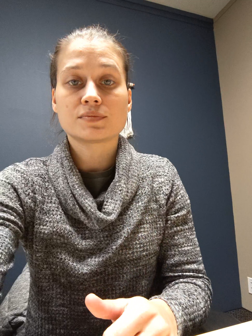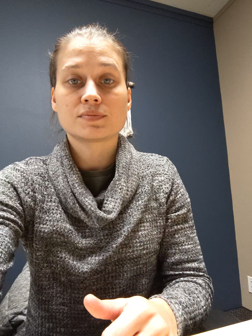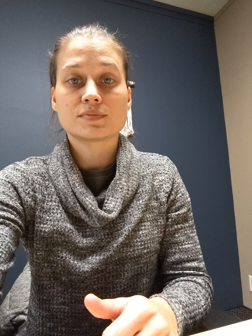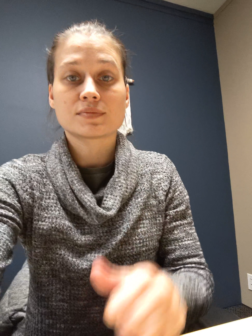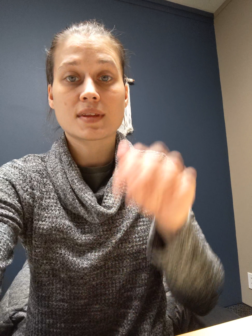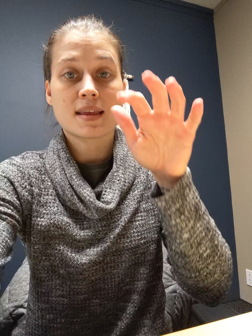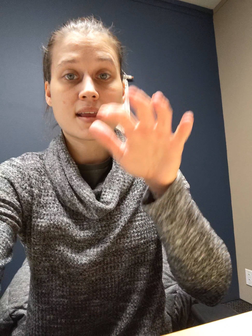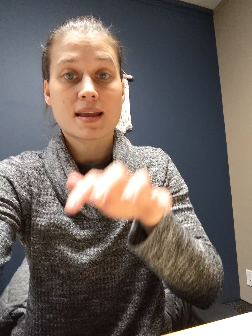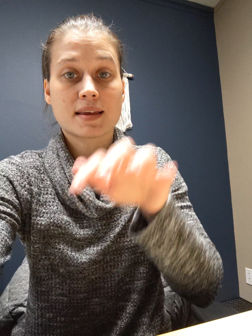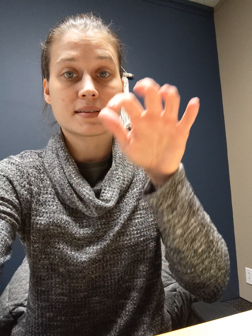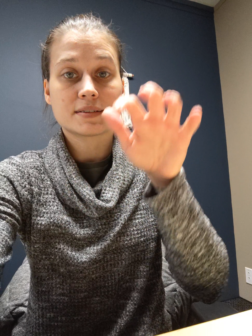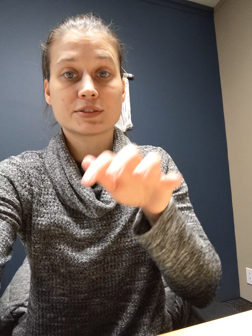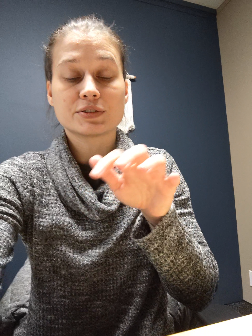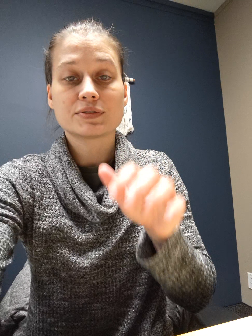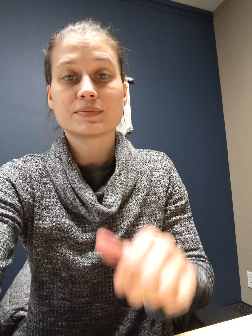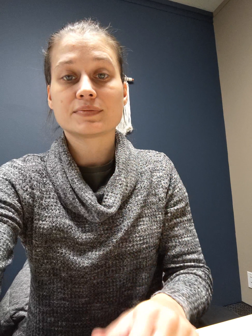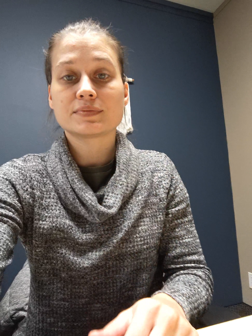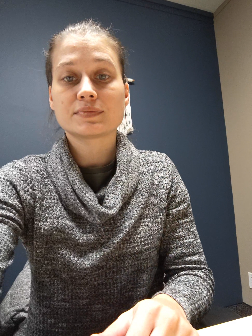alligator